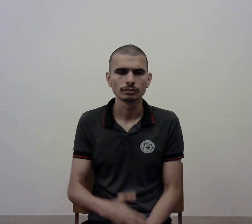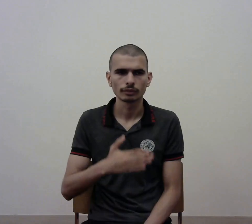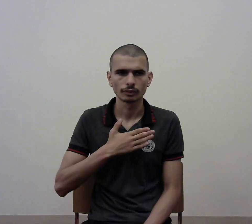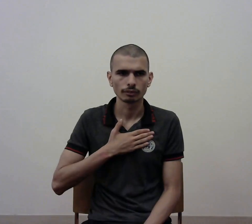mən